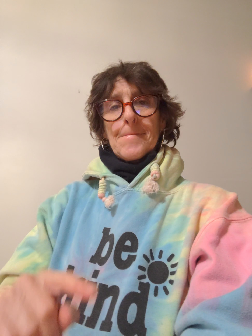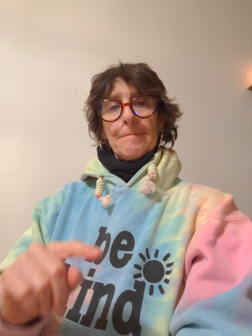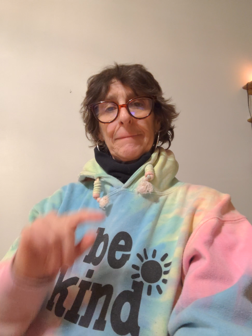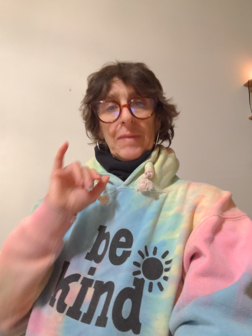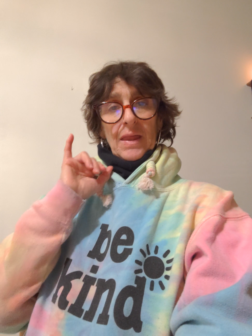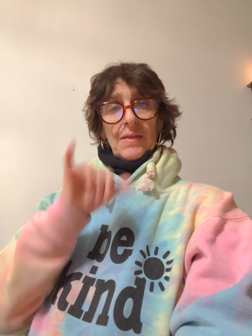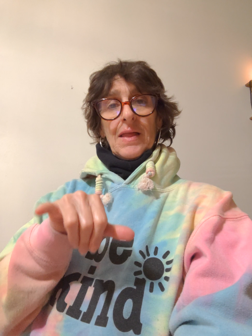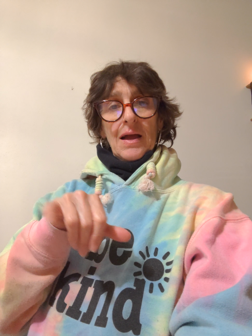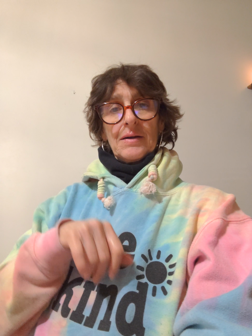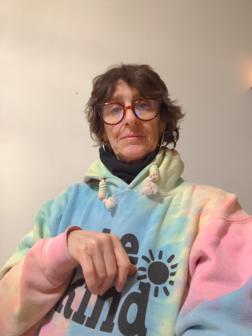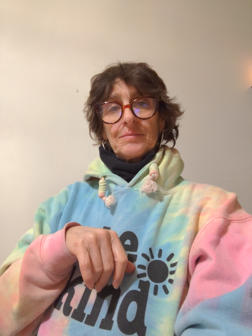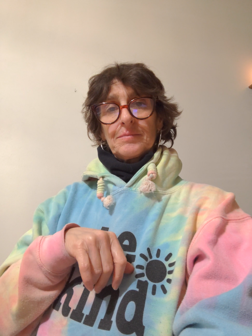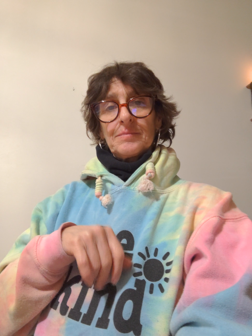that